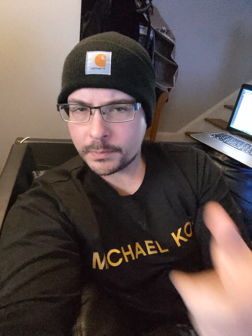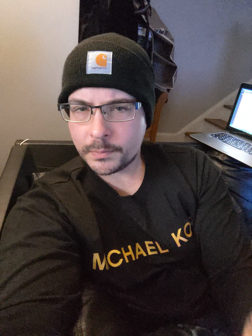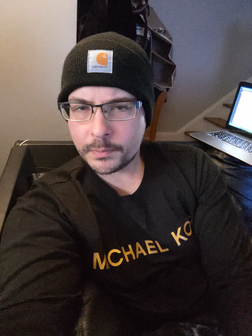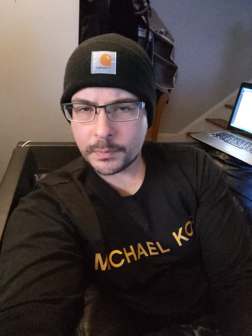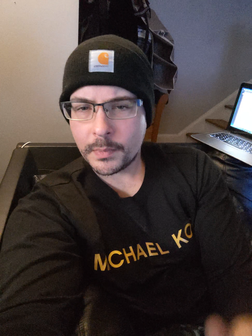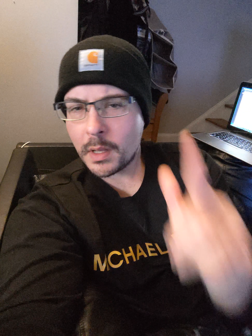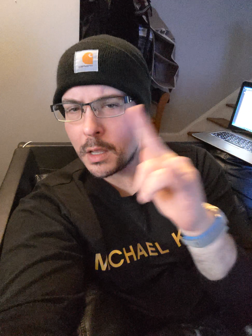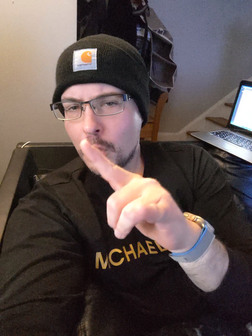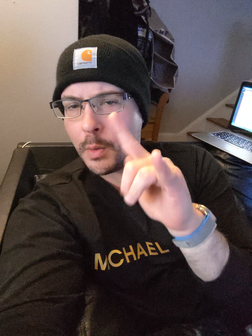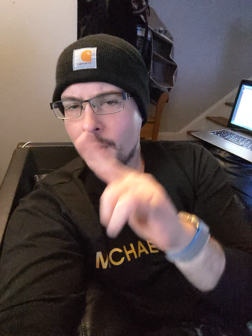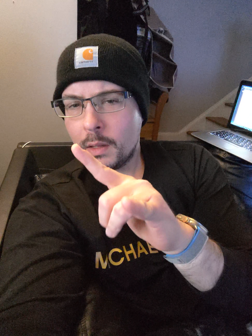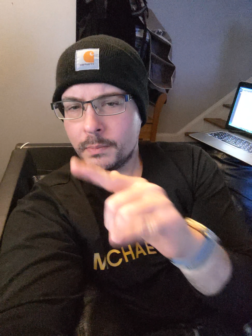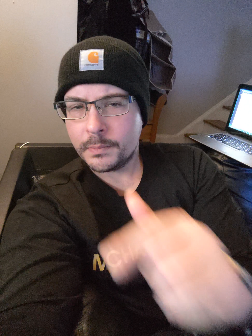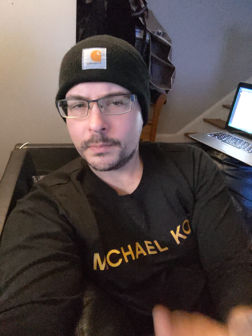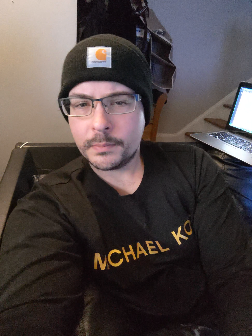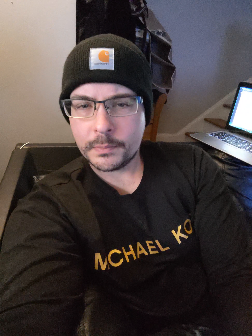airplane